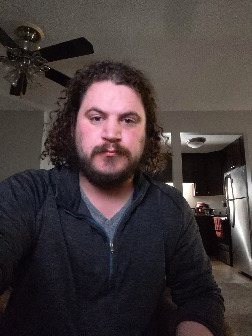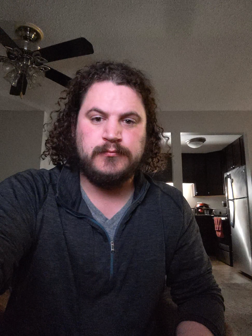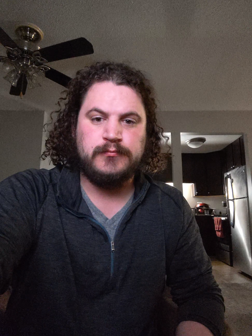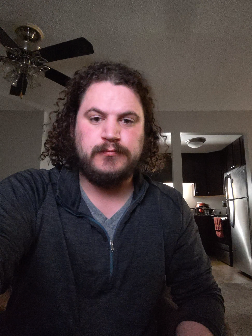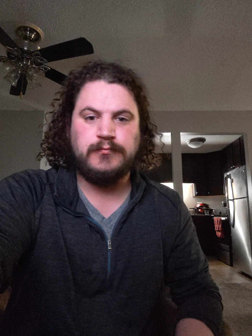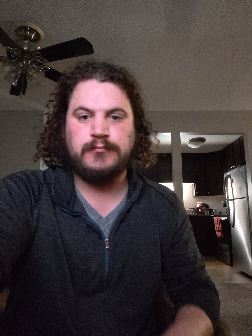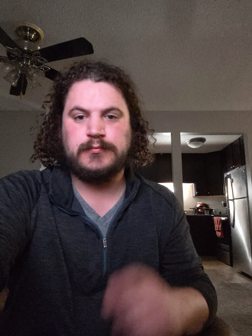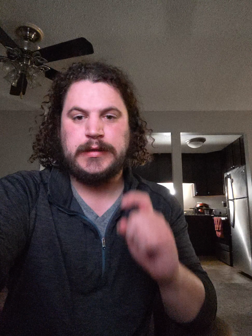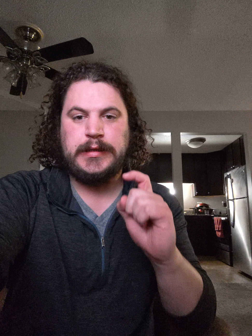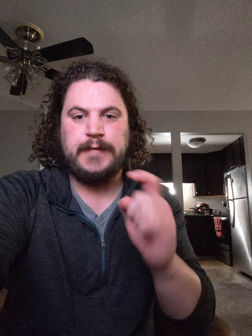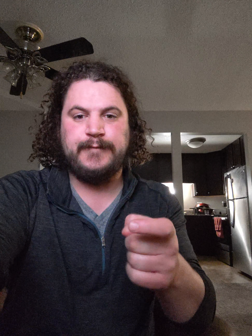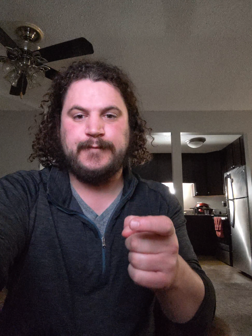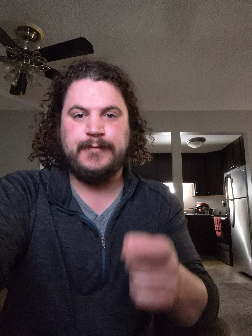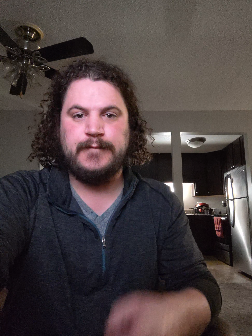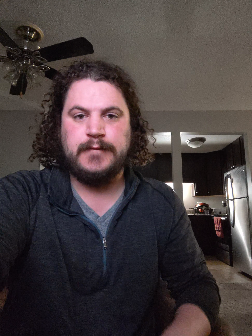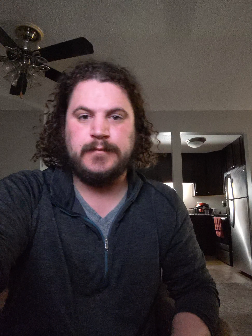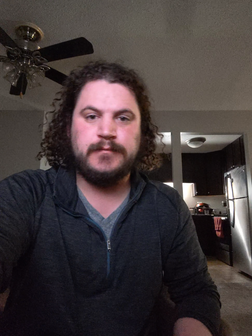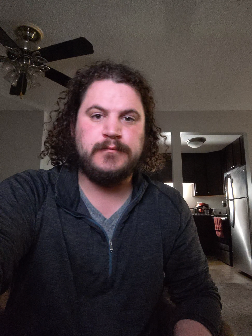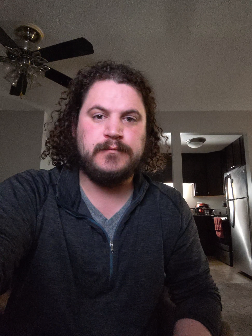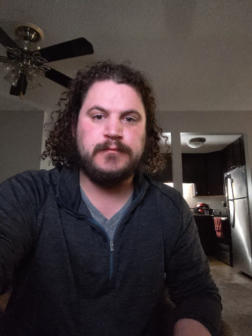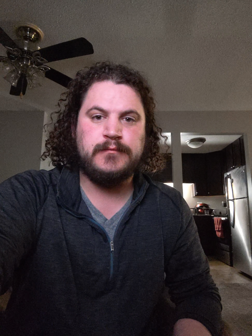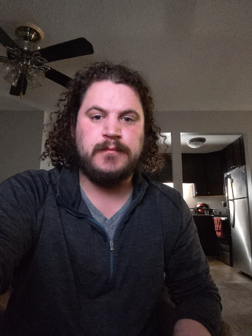give